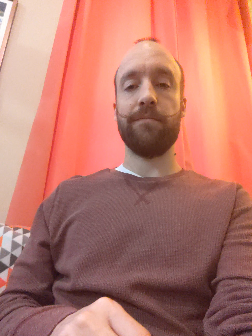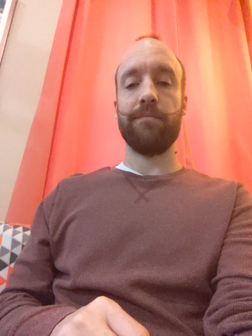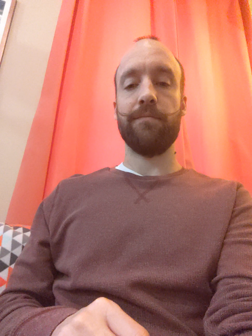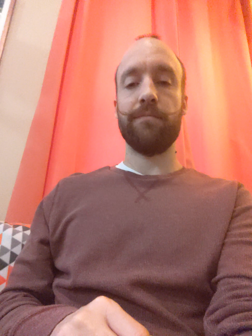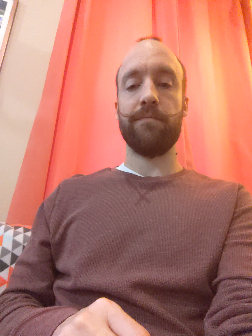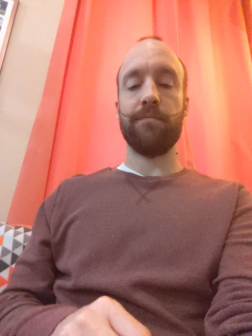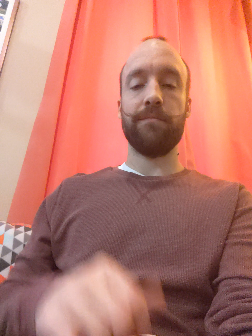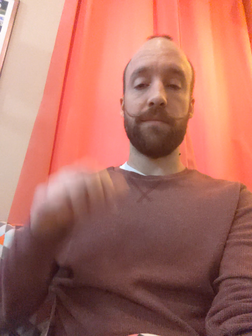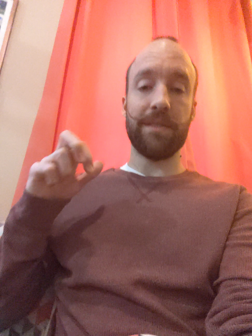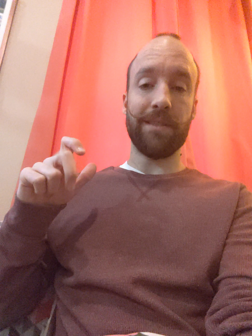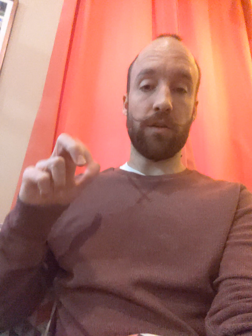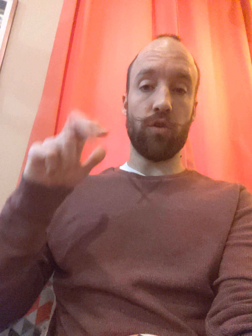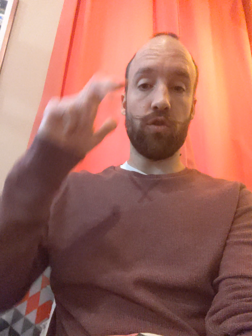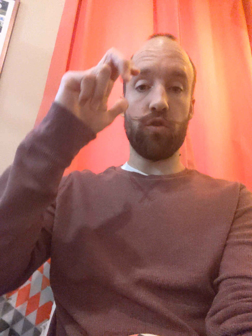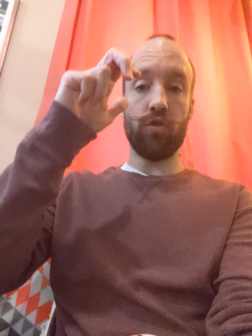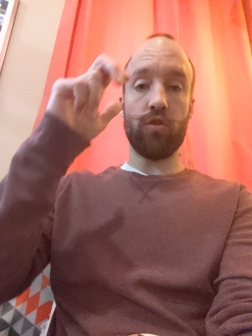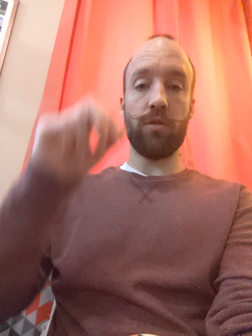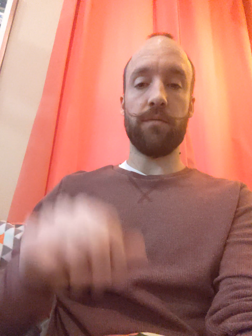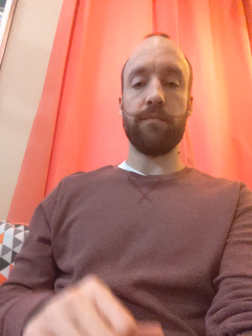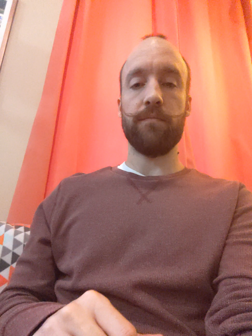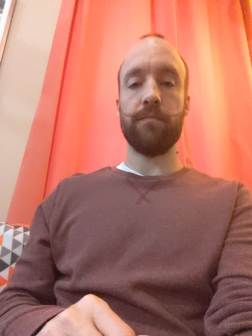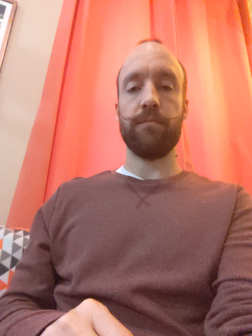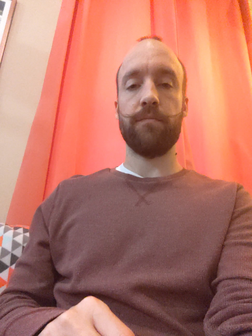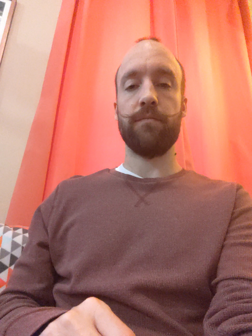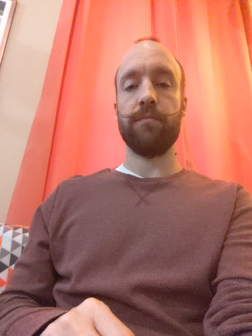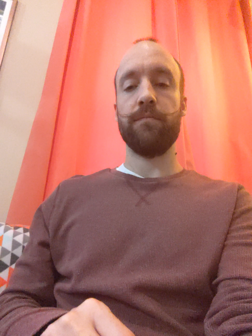stairs